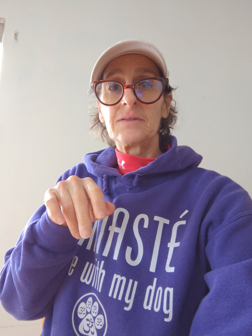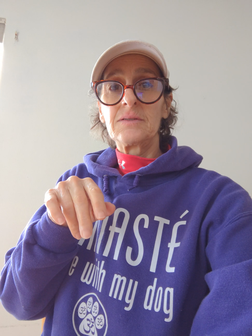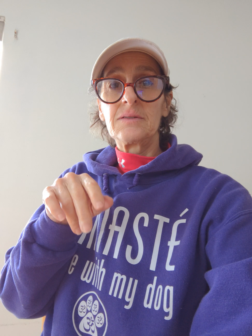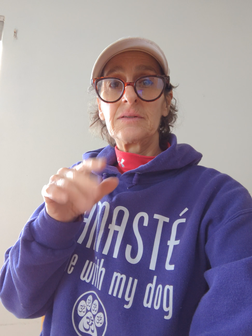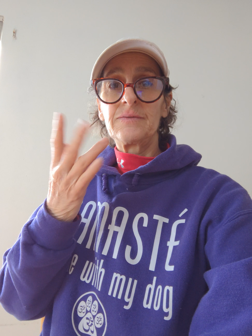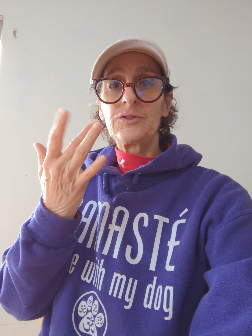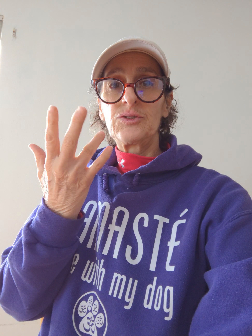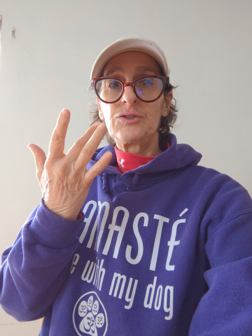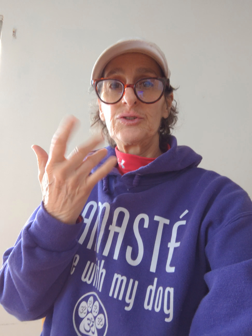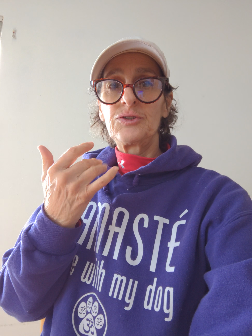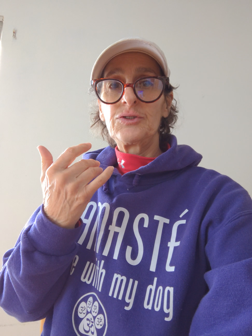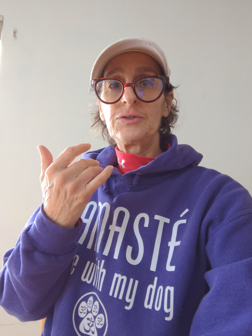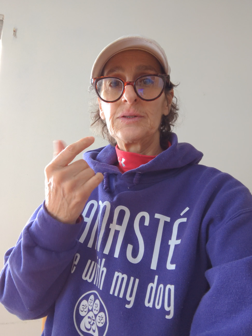finger